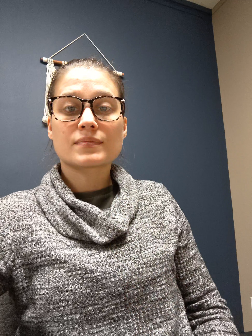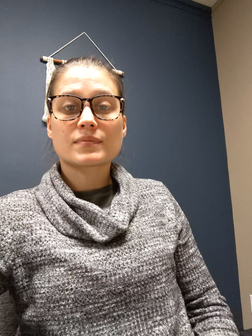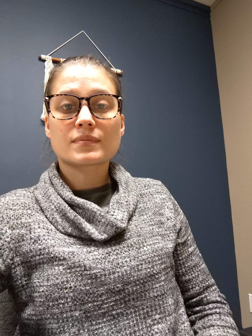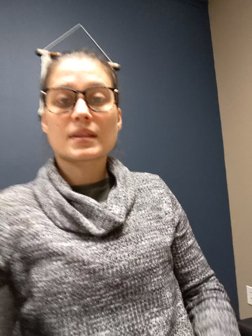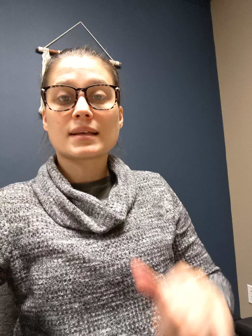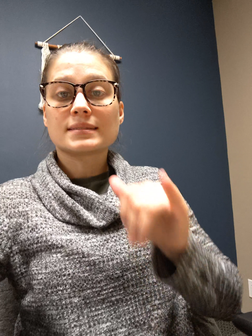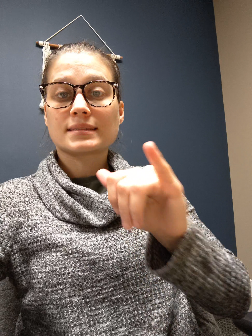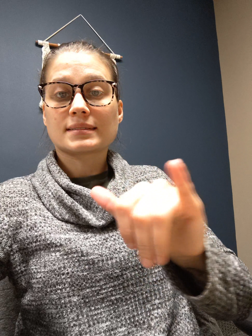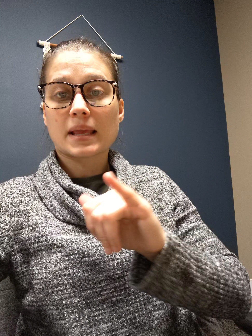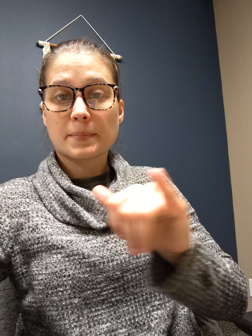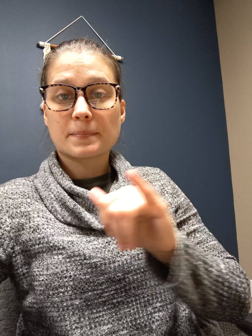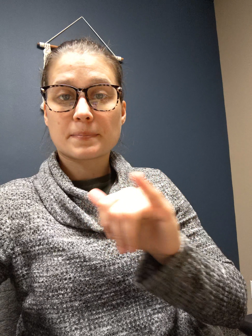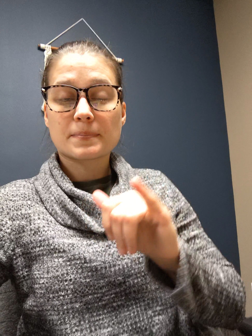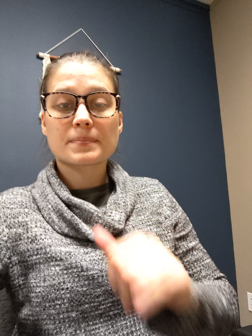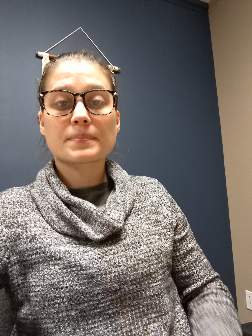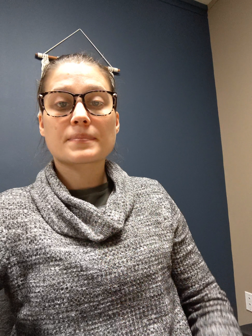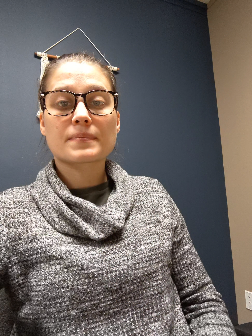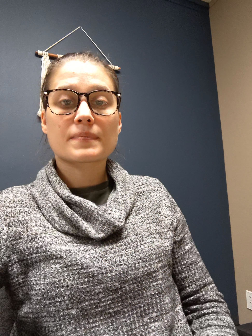same